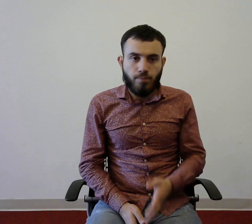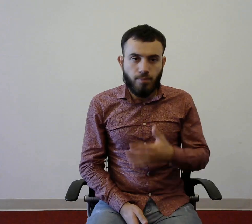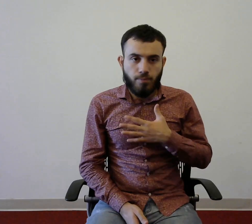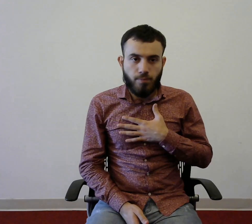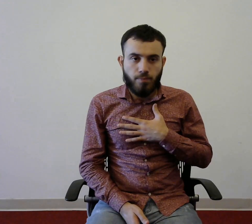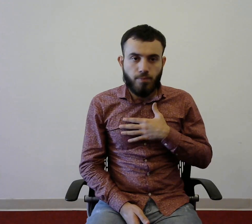mən